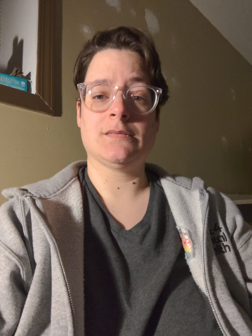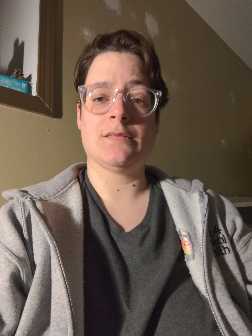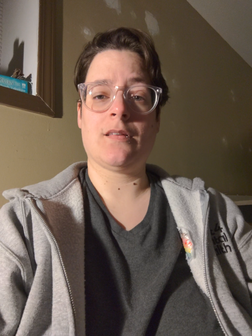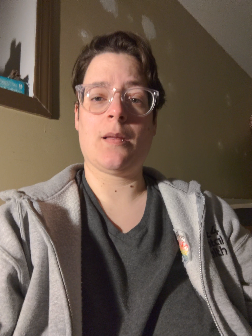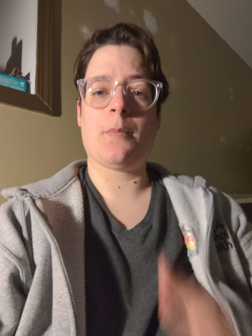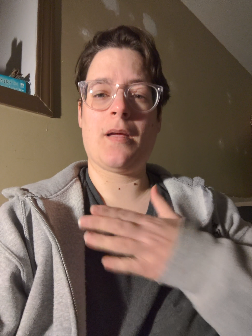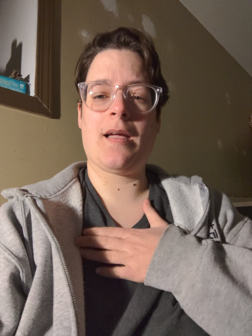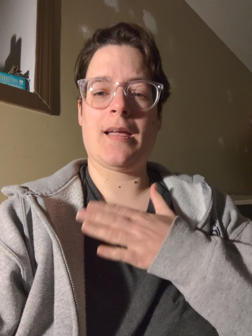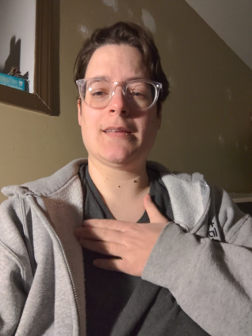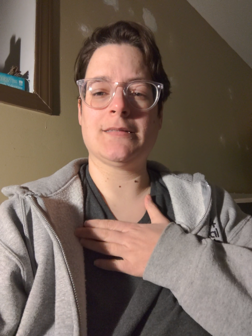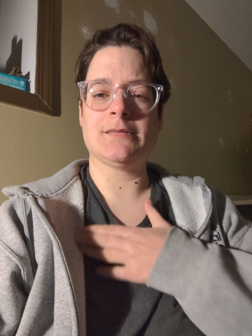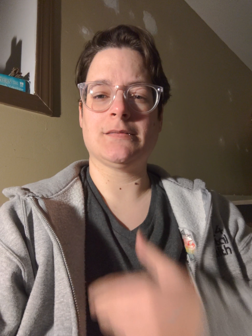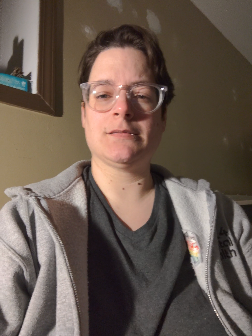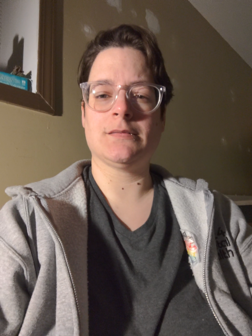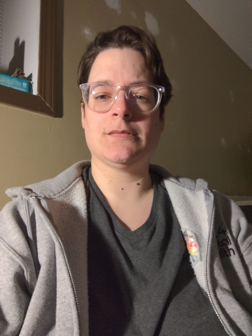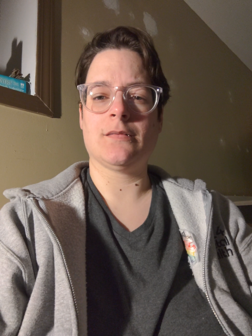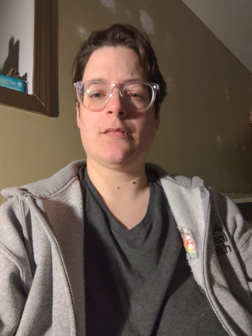my